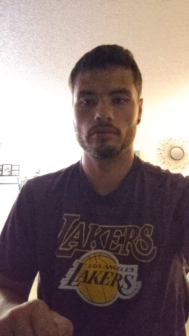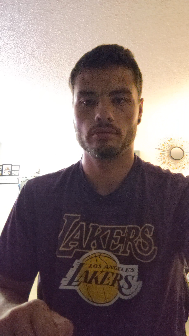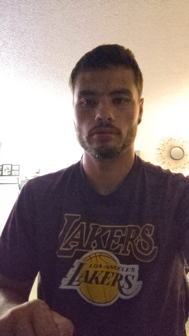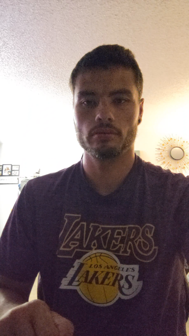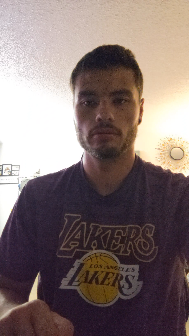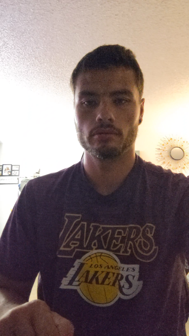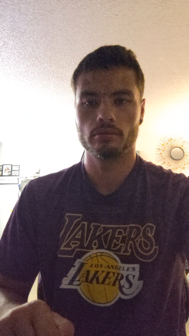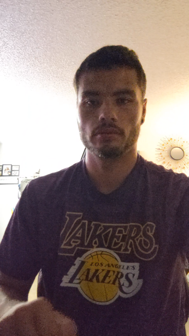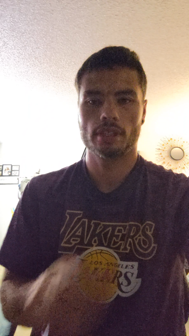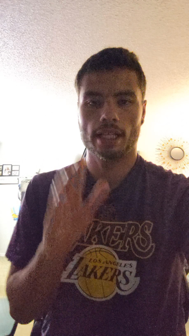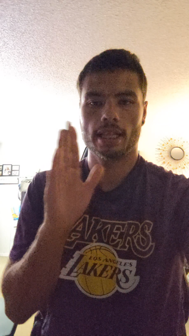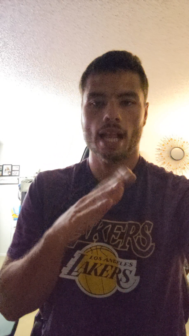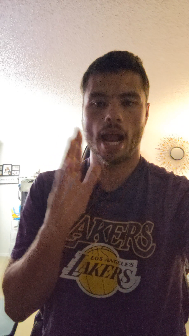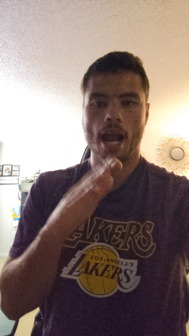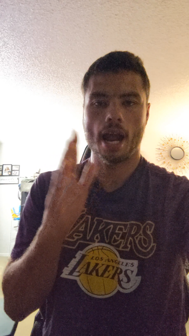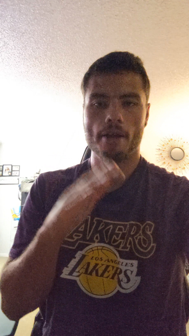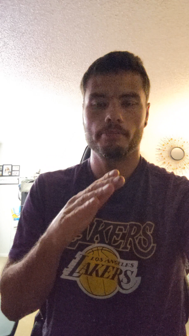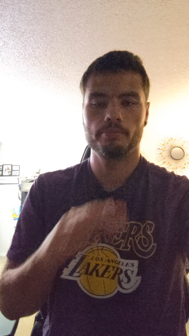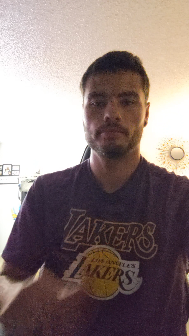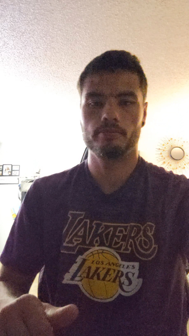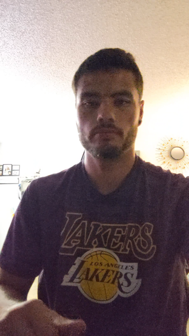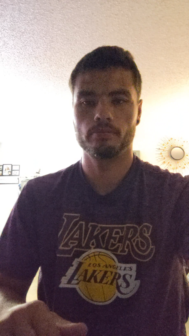clap